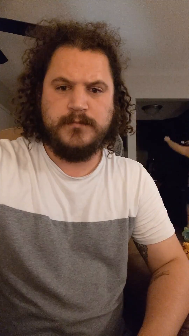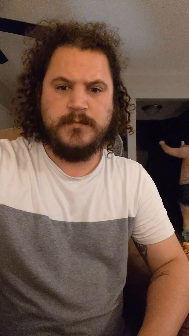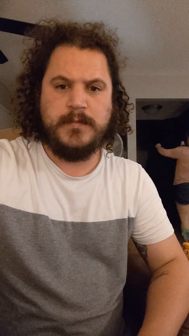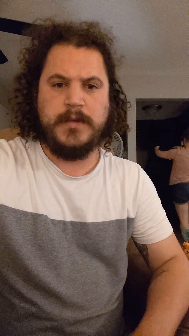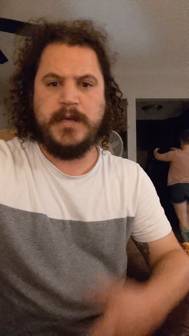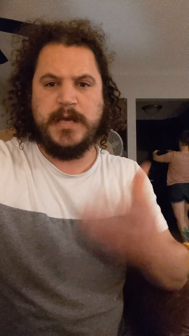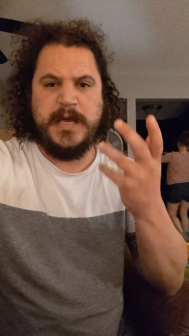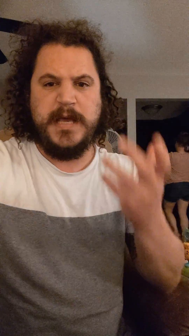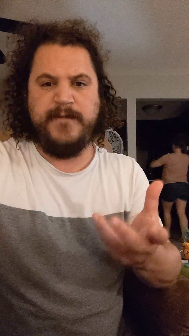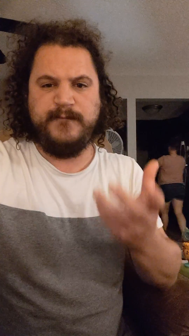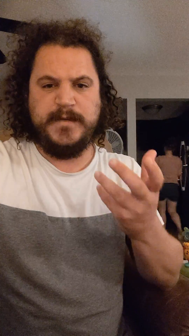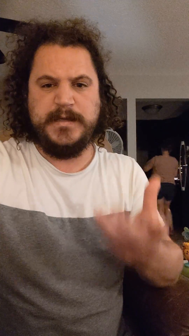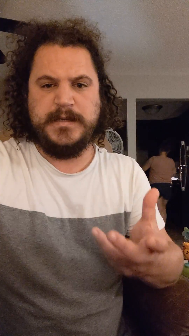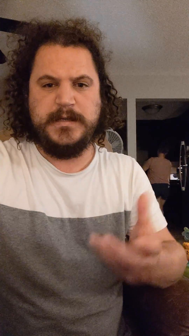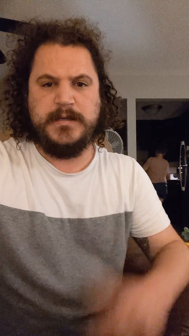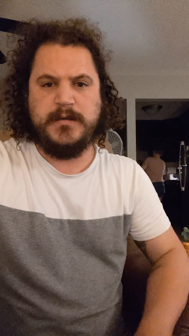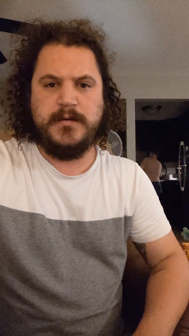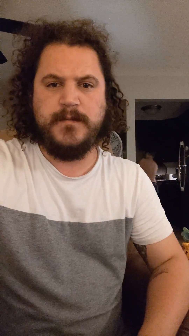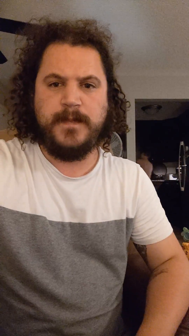heavy